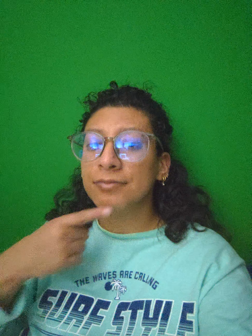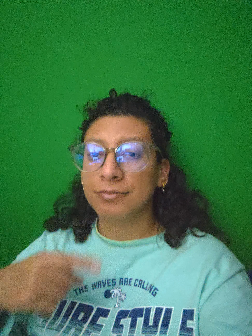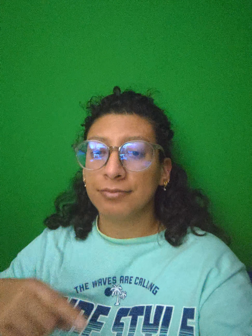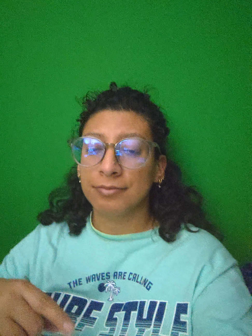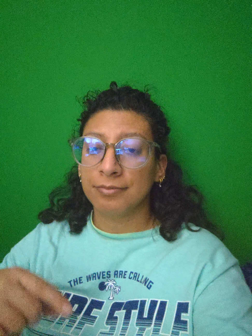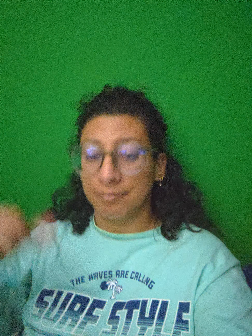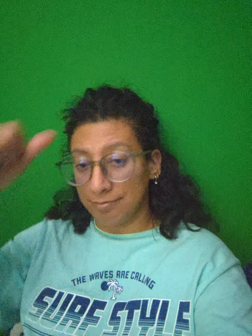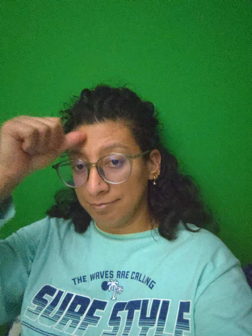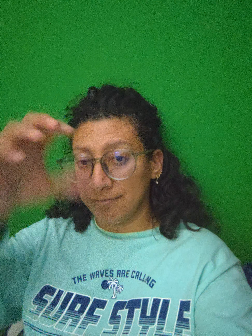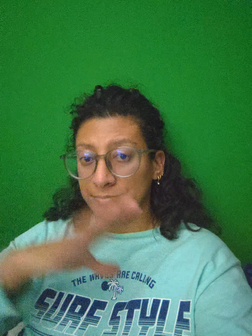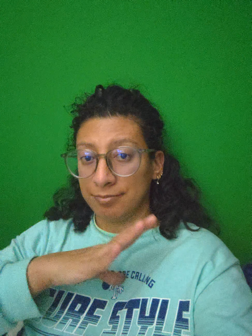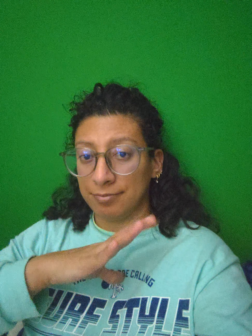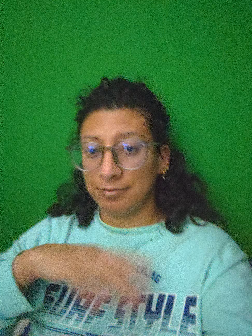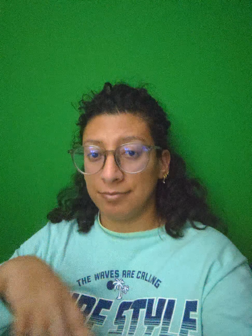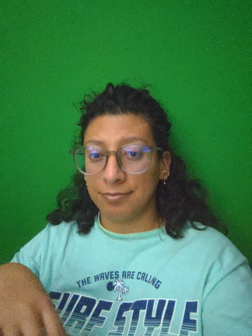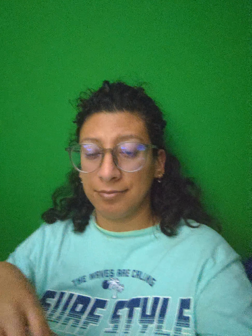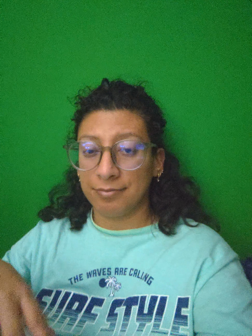man